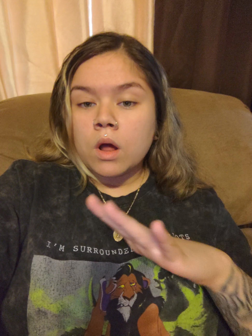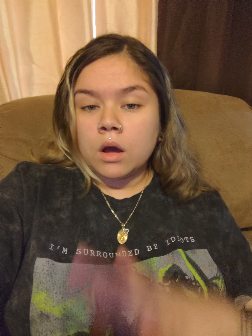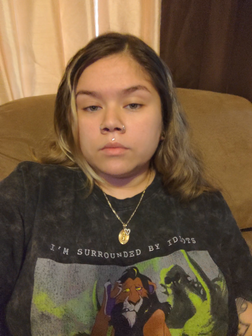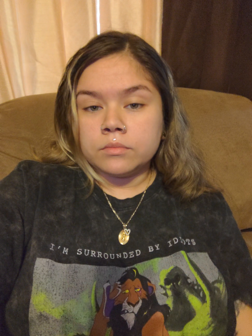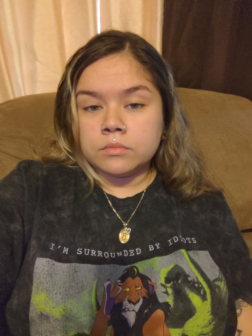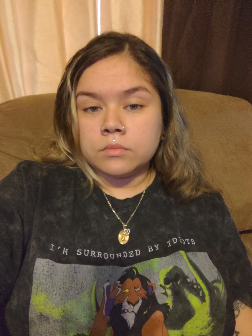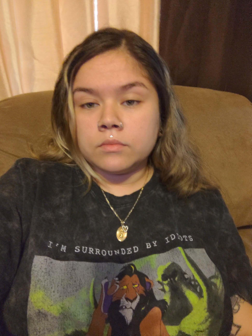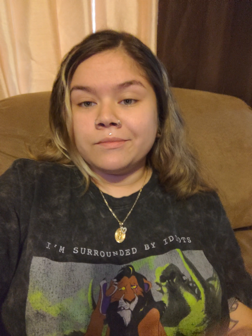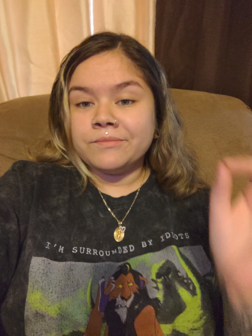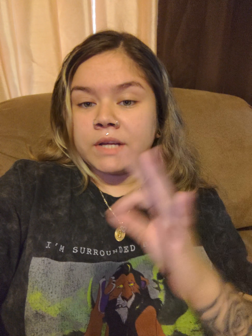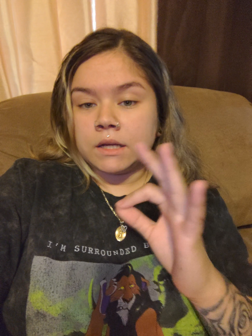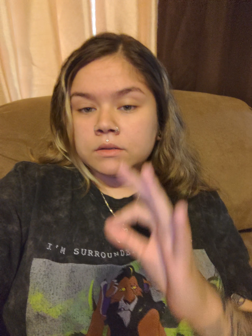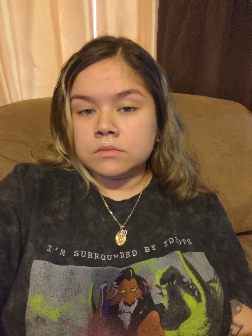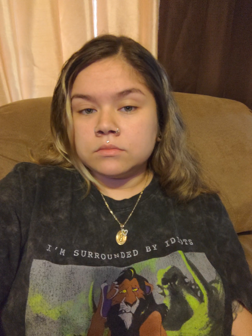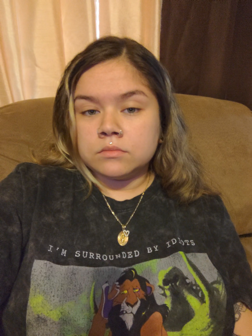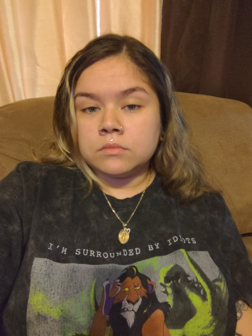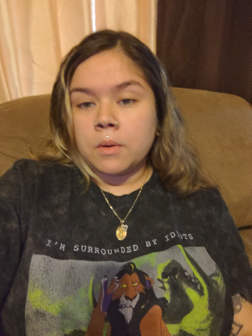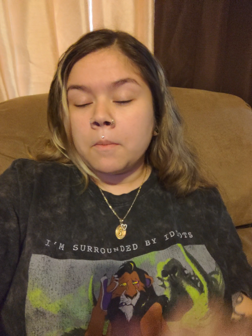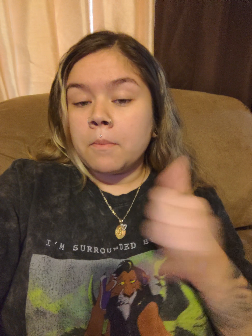fit